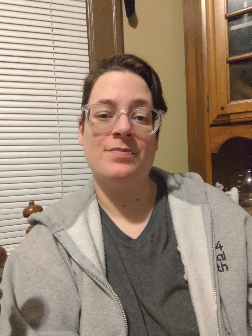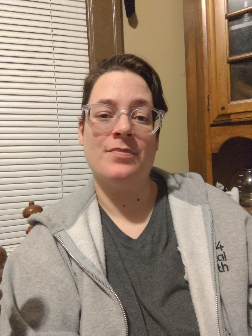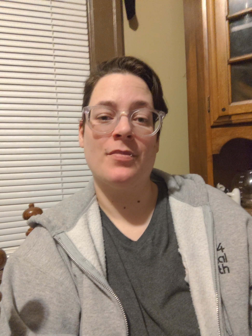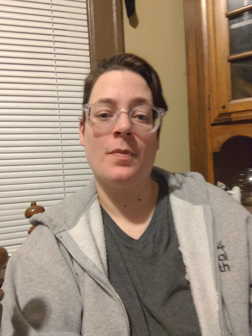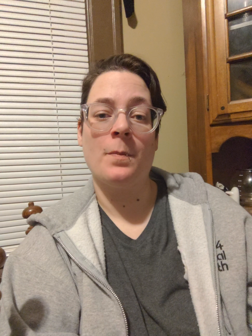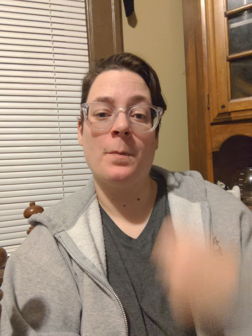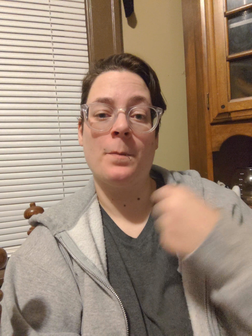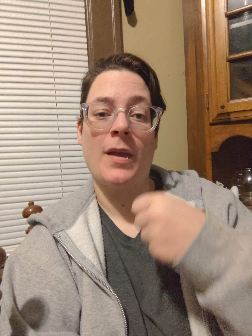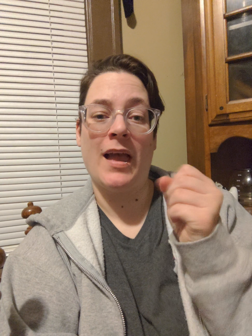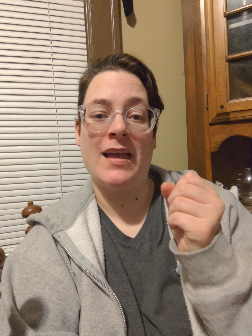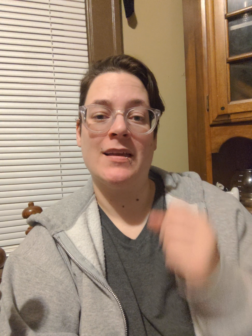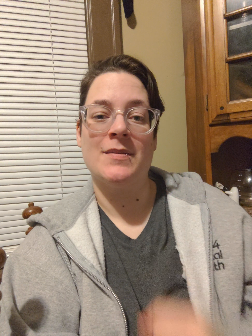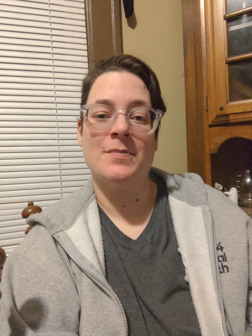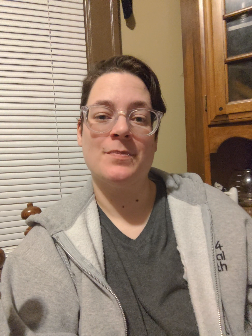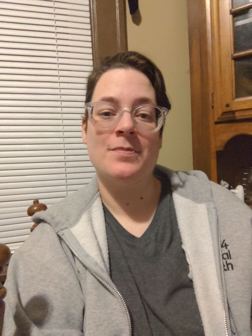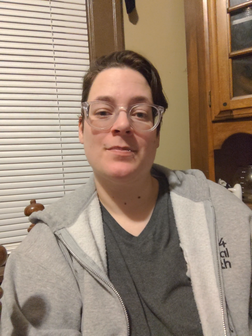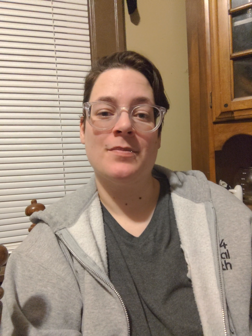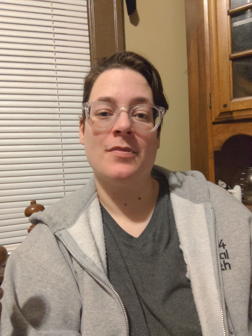make